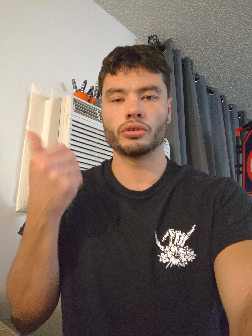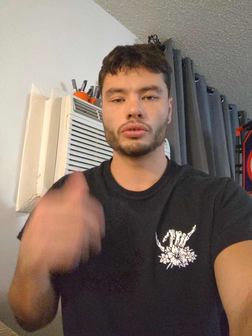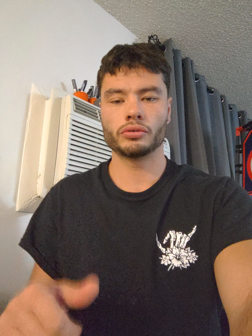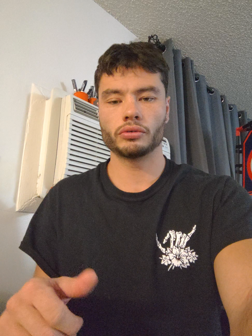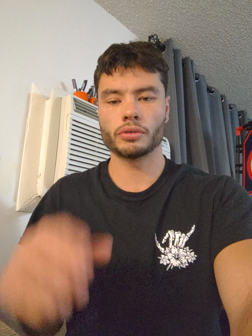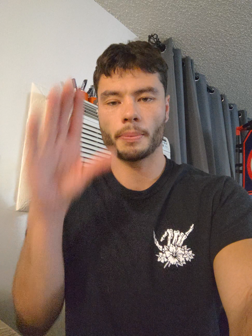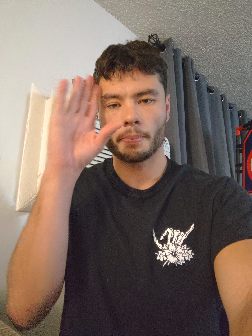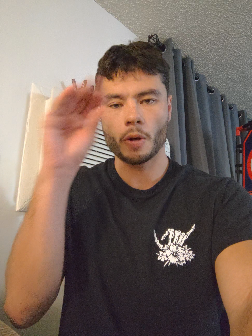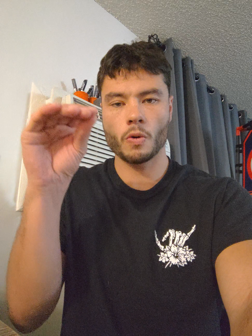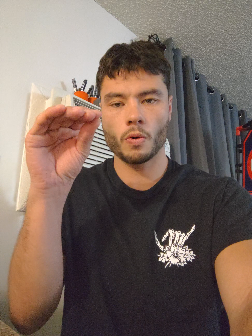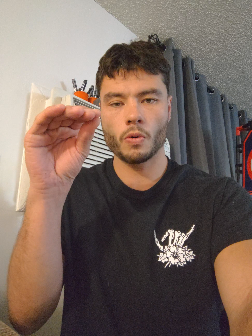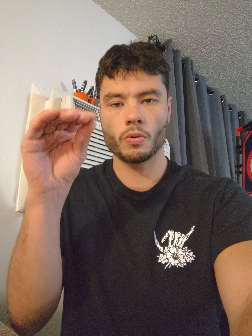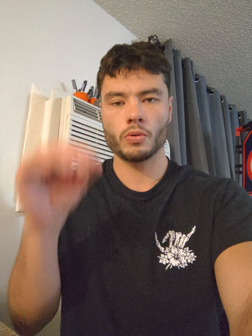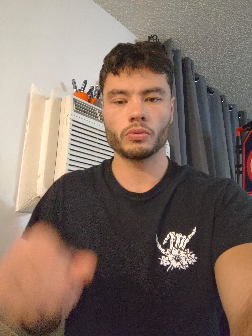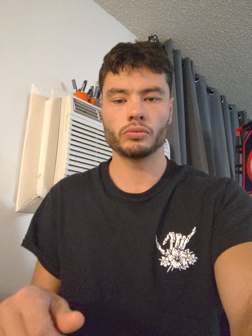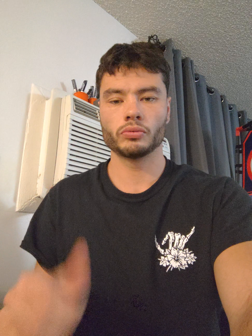boy